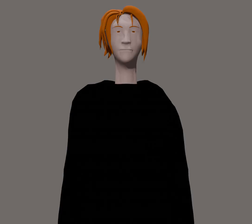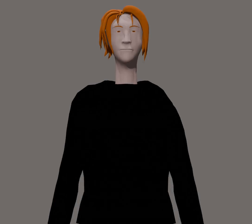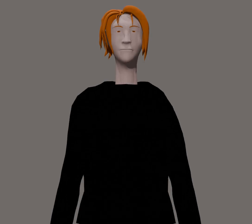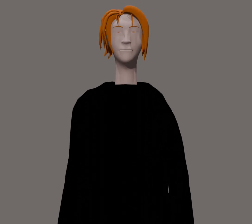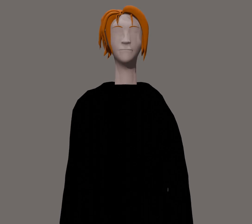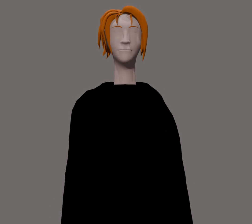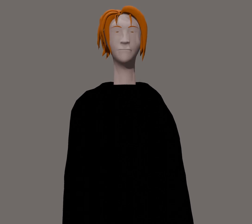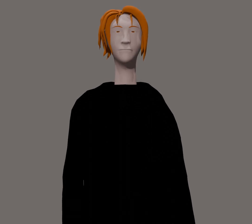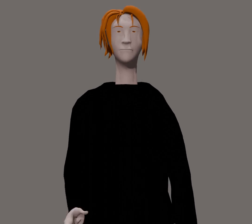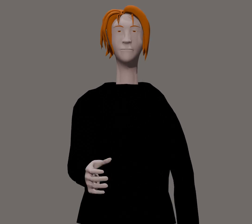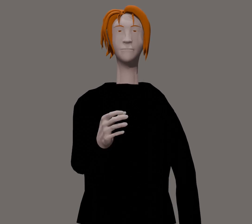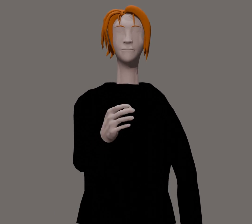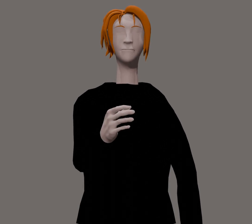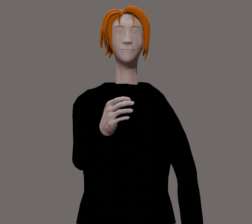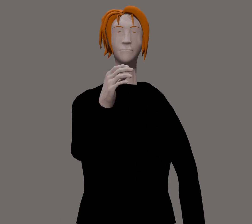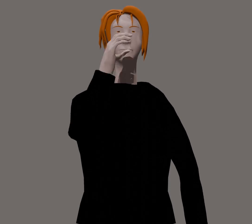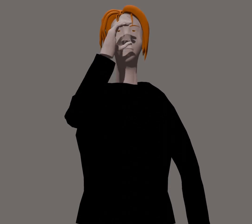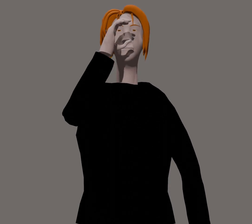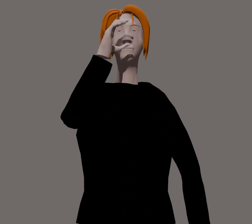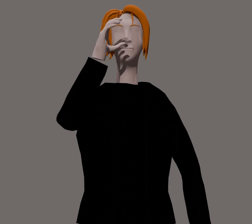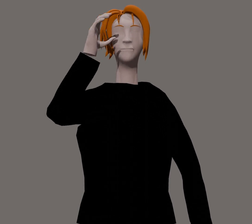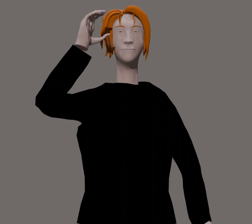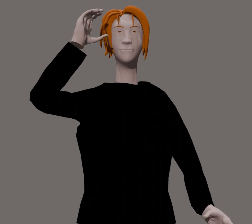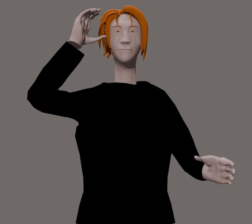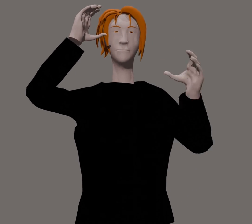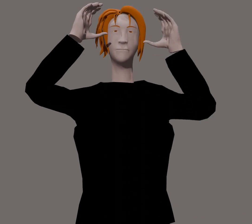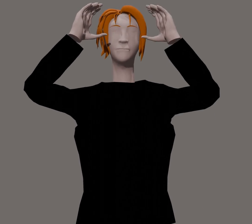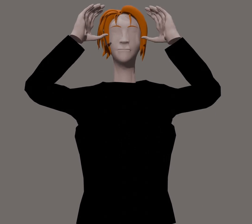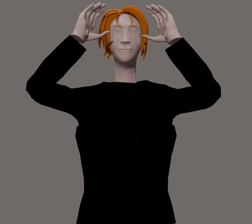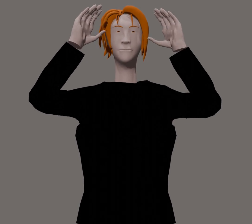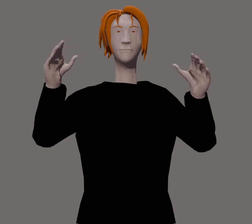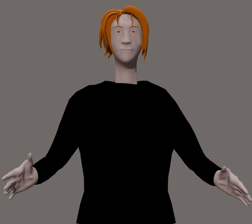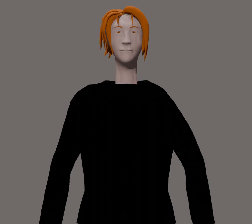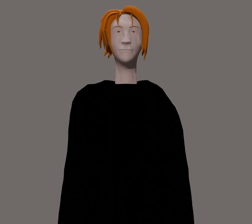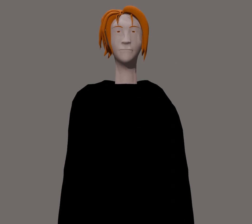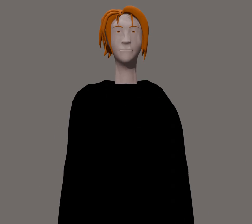Caffeine